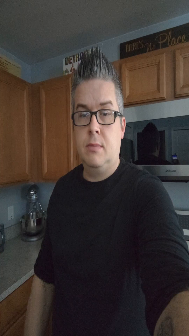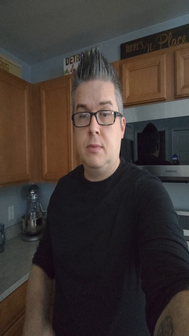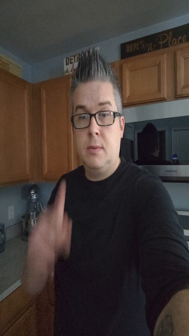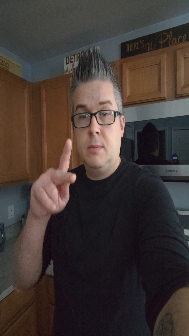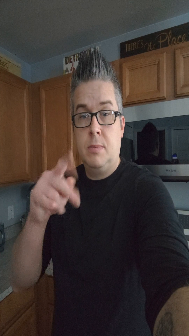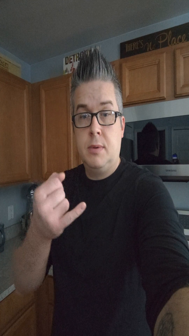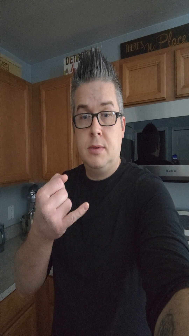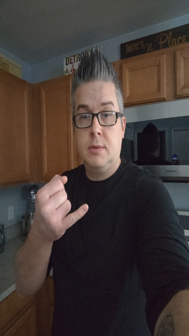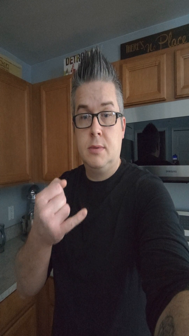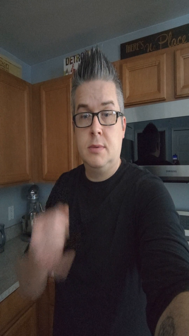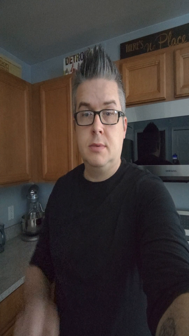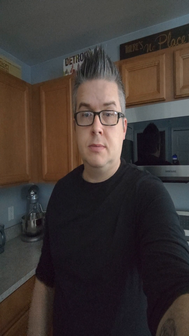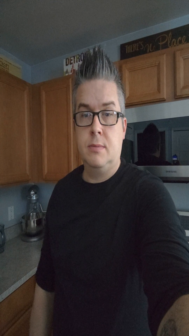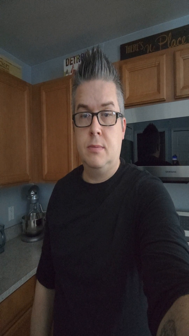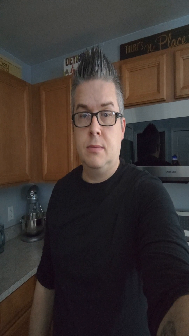pajamas